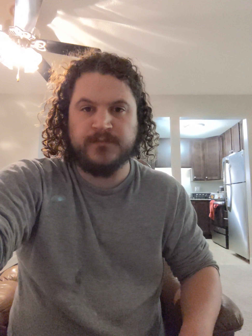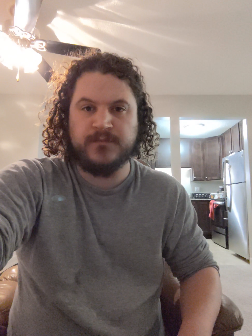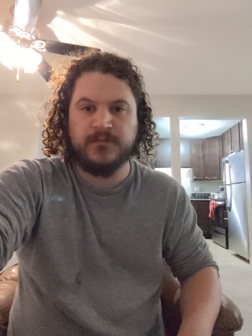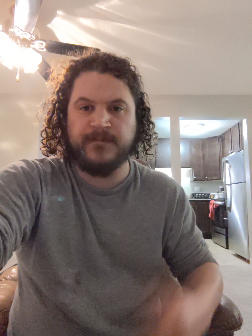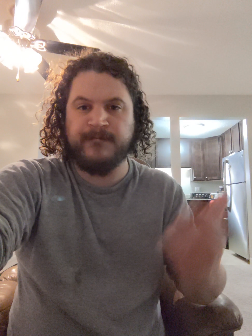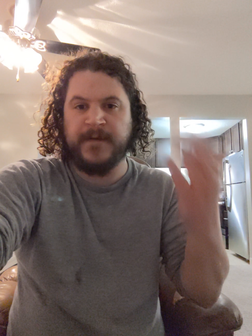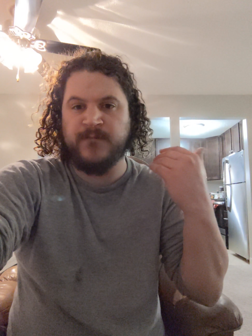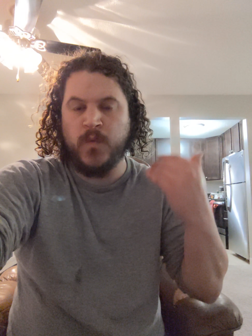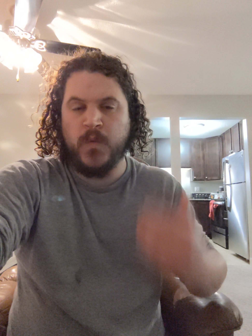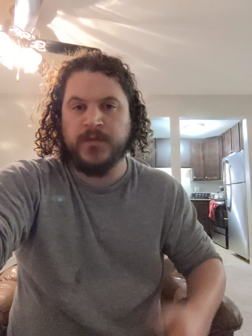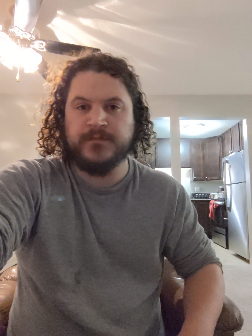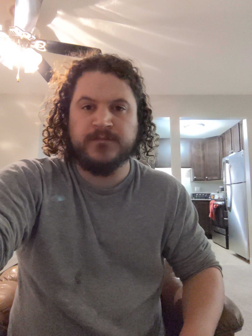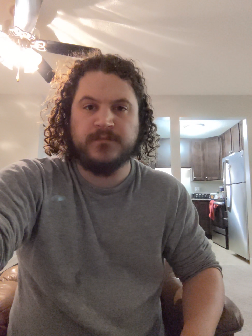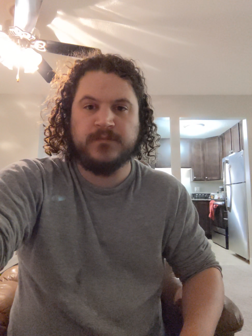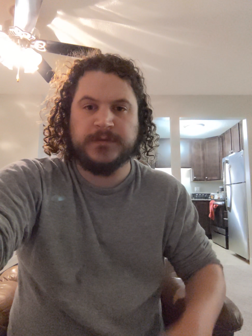before